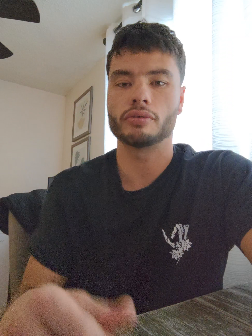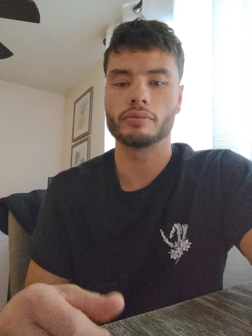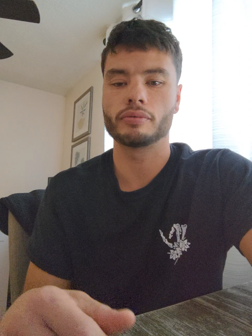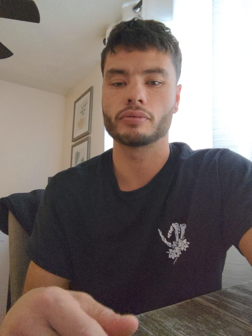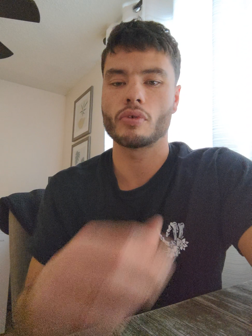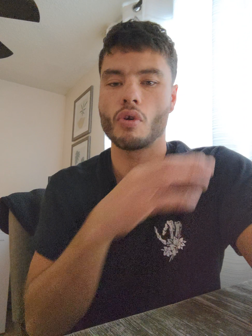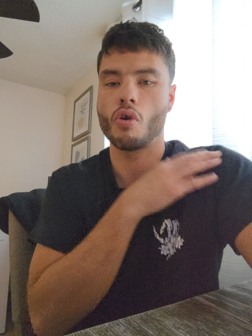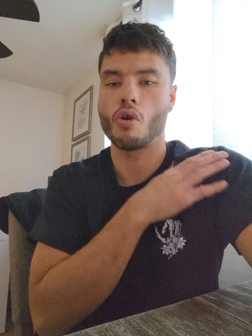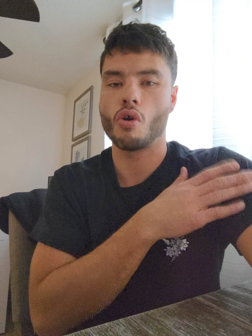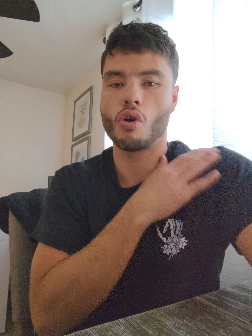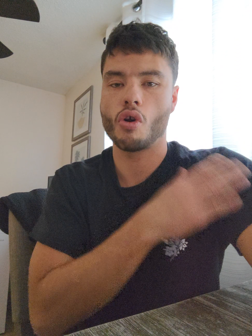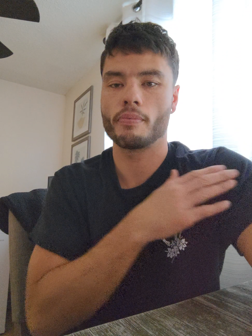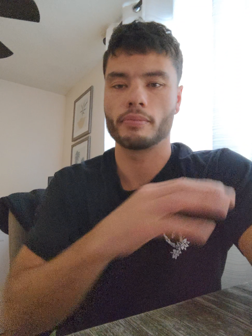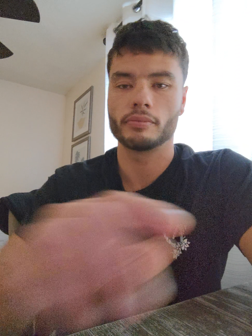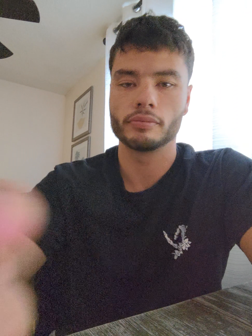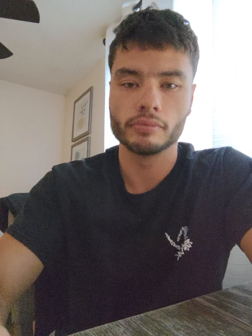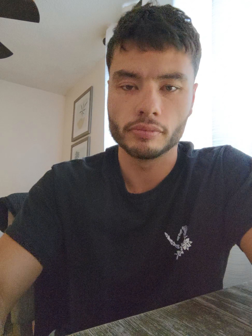arm